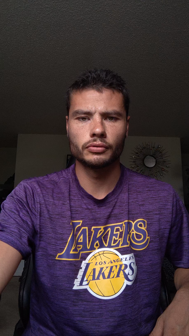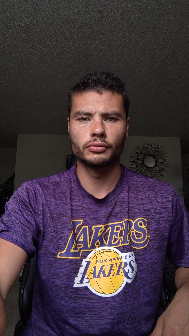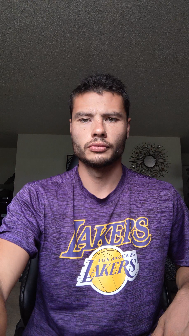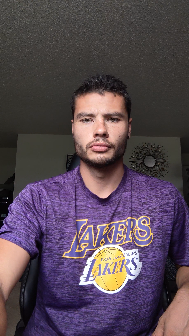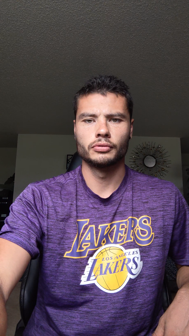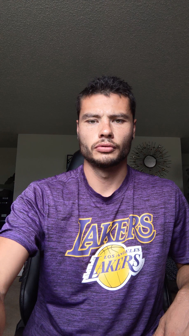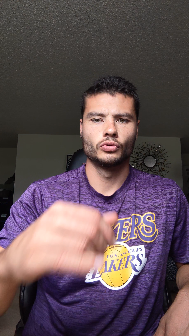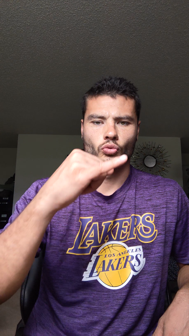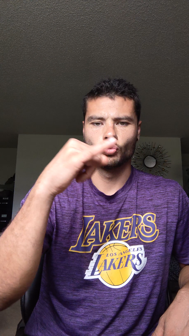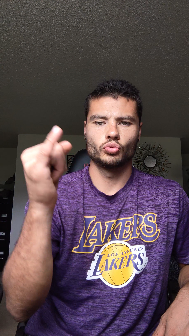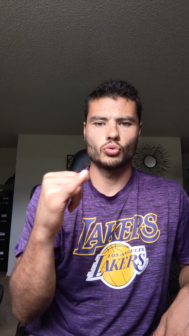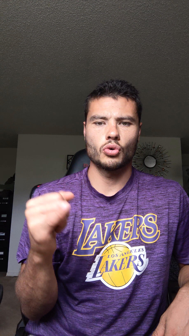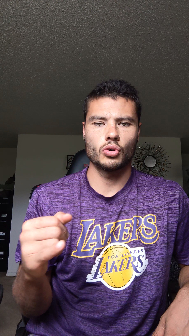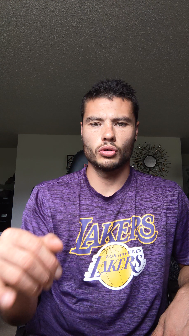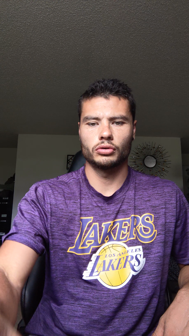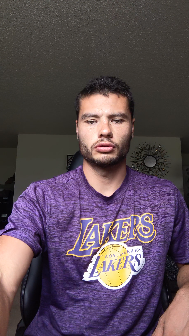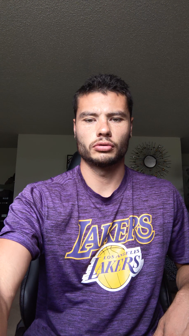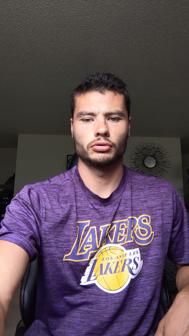draw